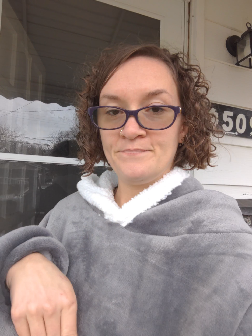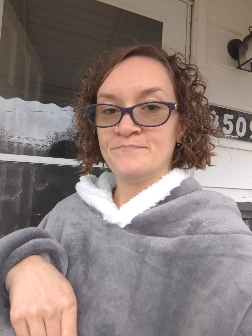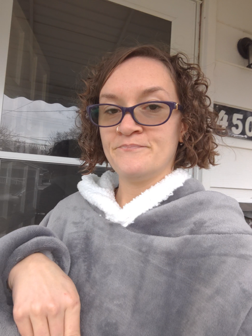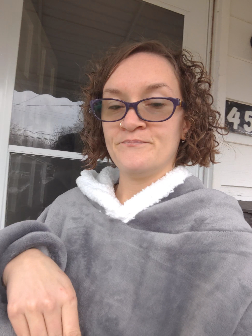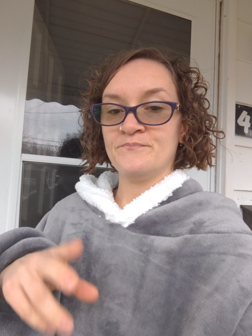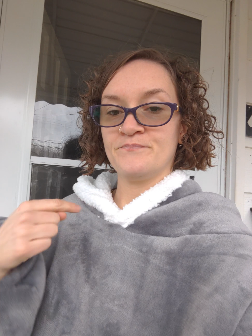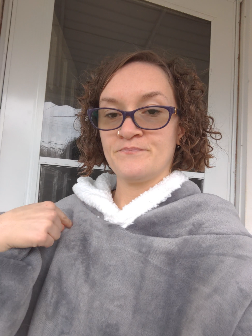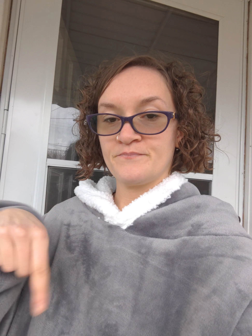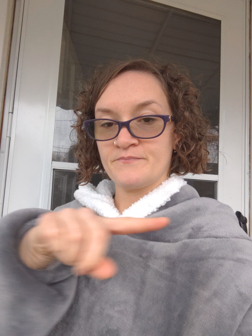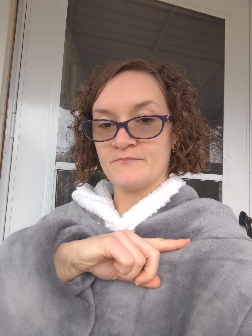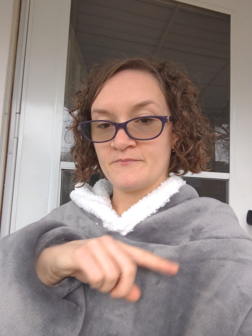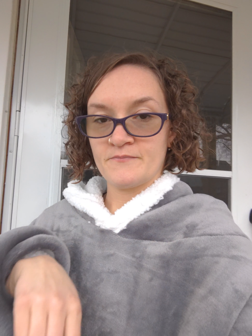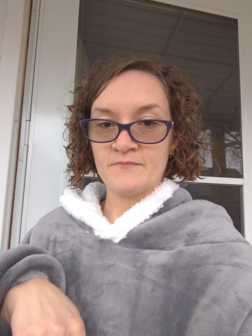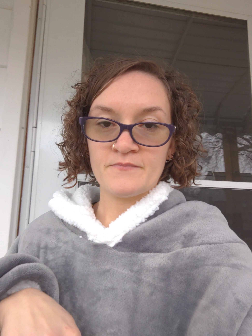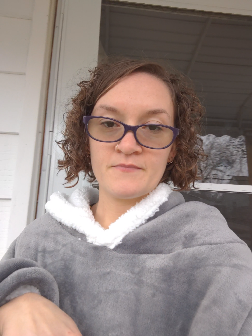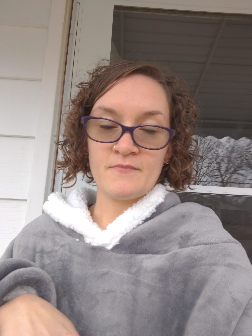we